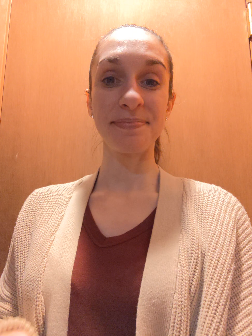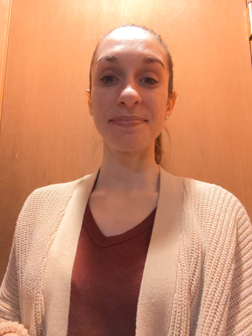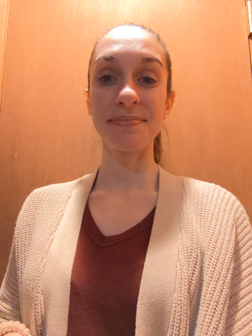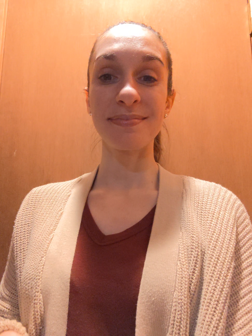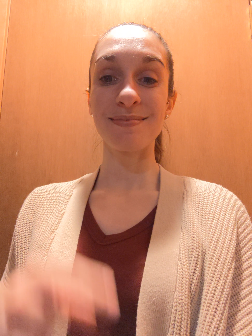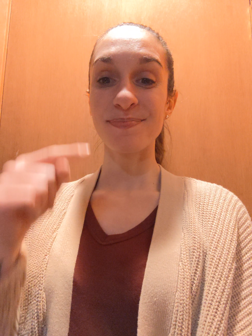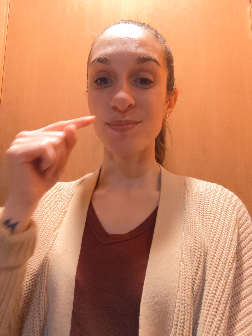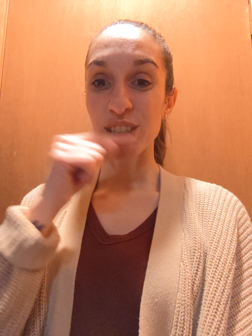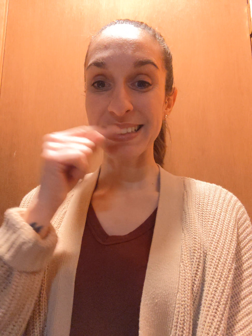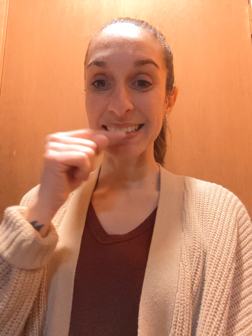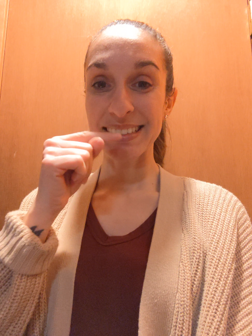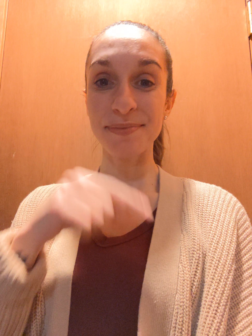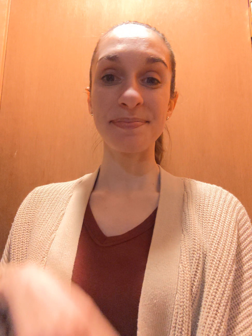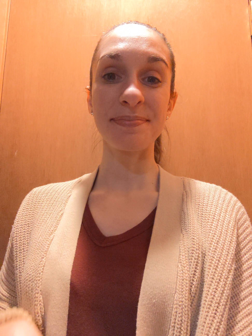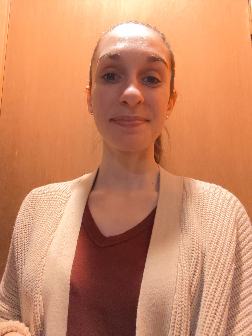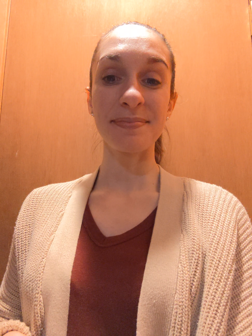toothbrush